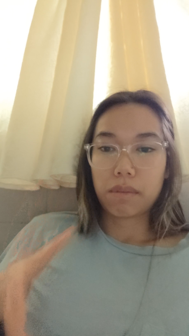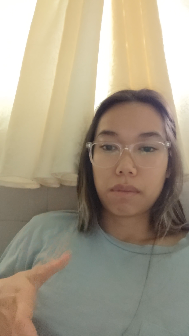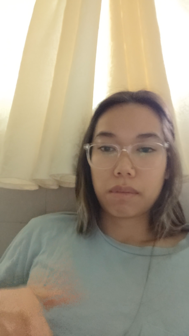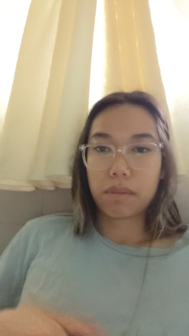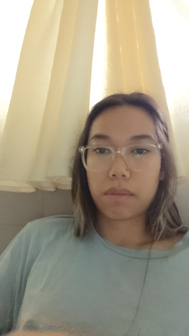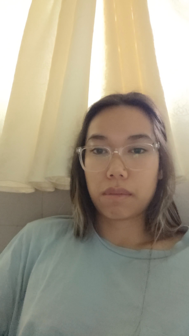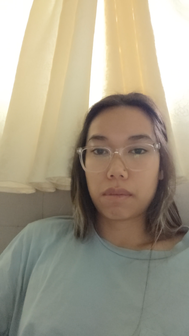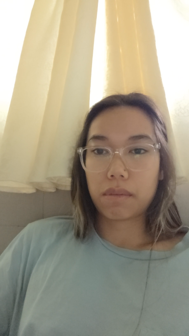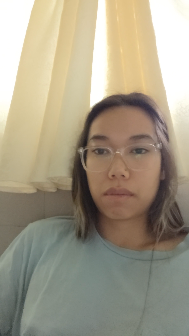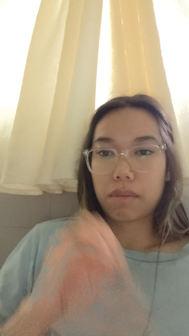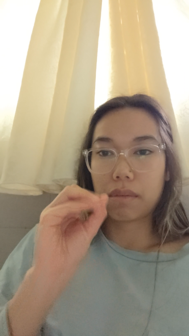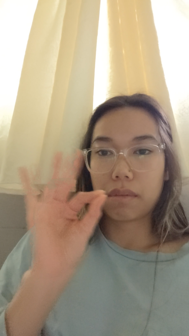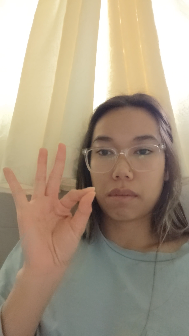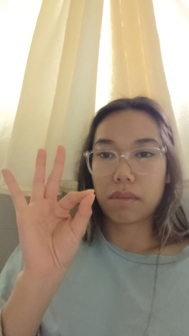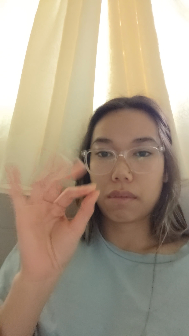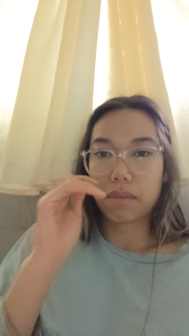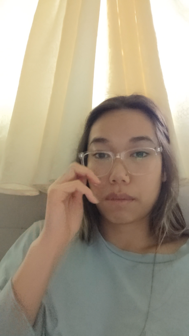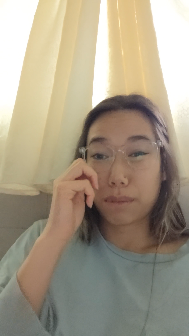of